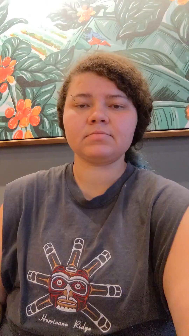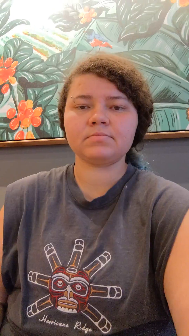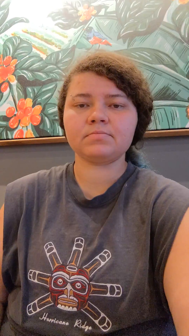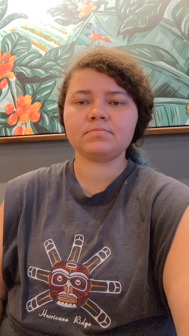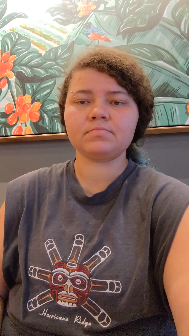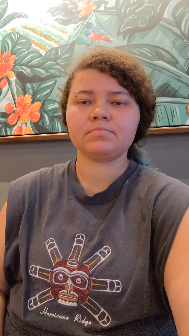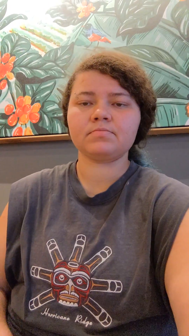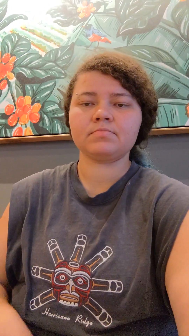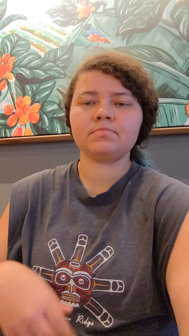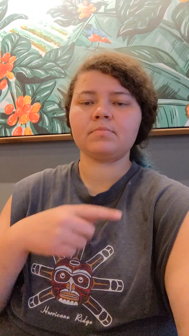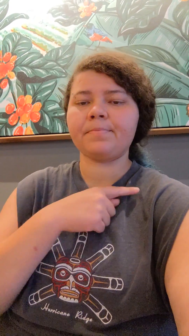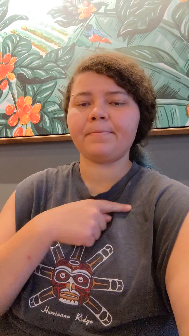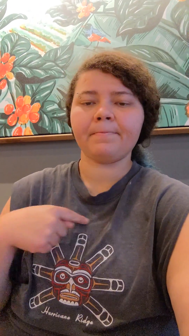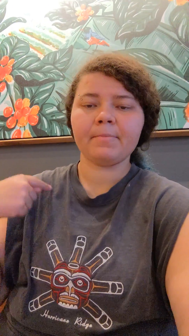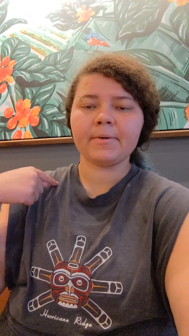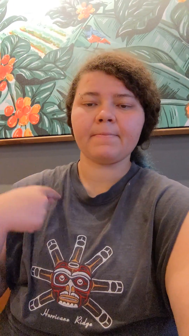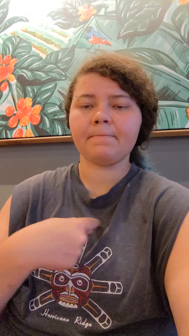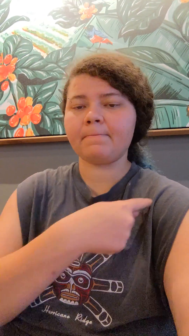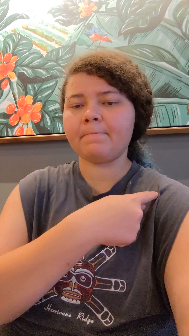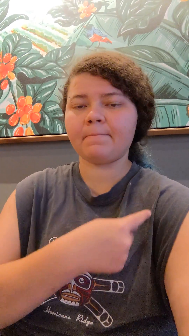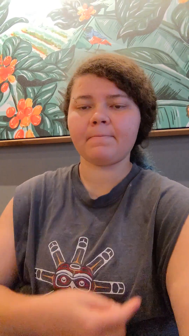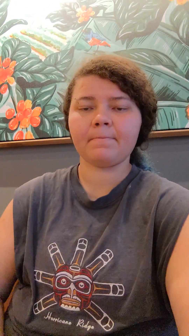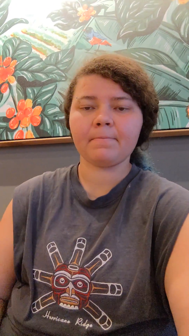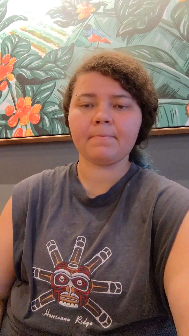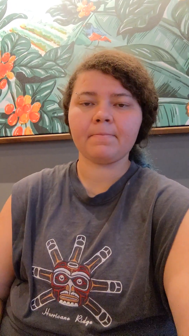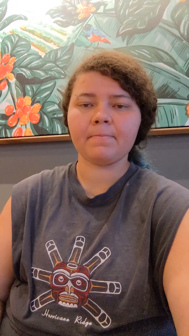bib